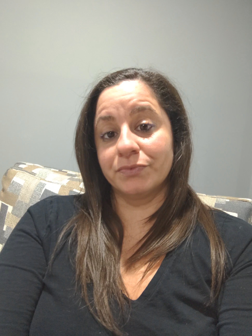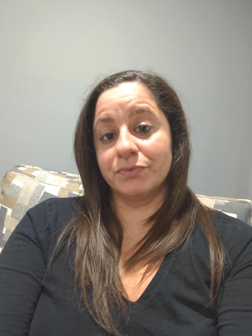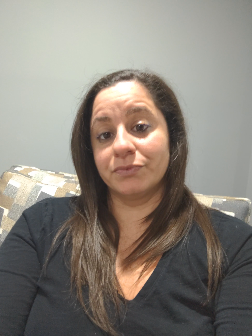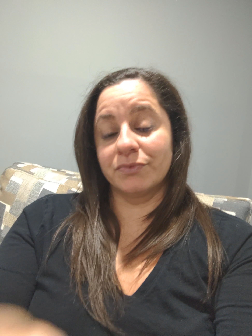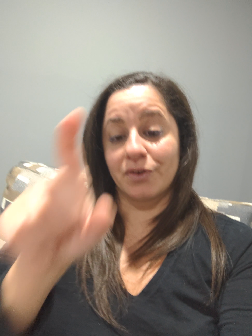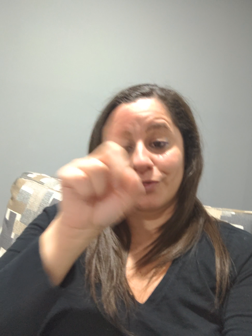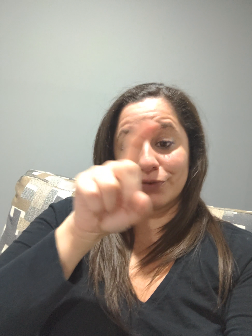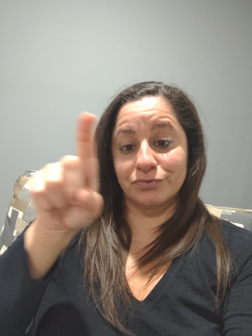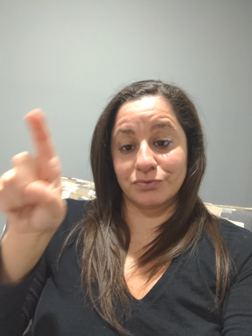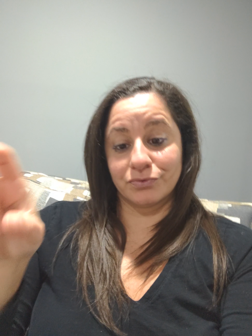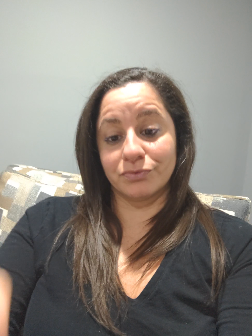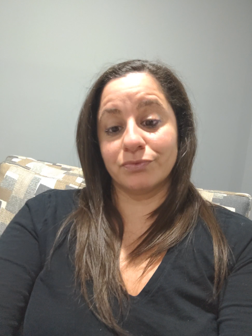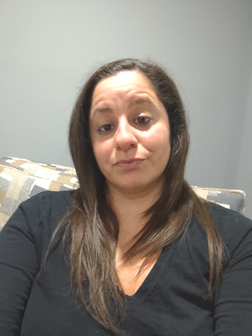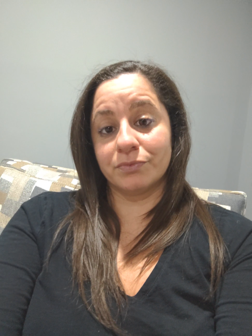closet